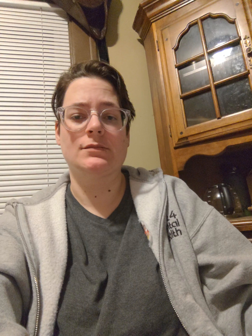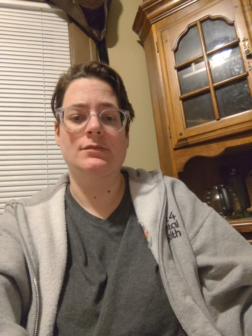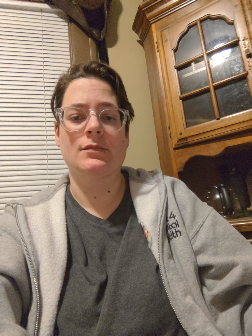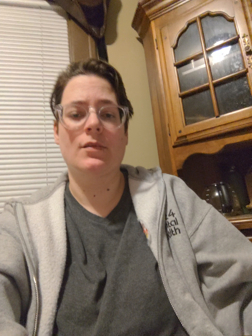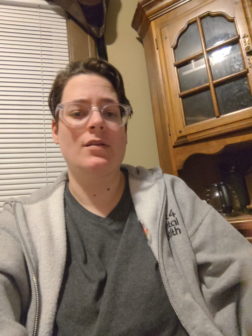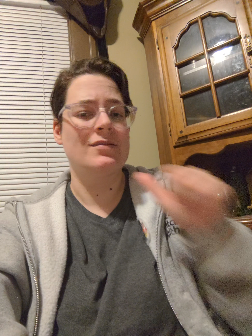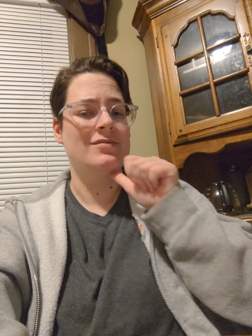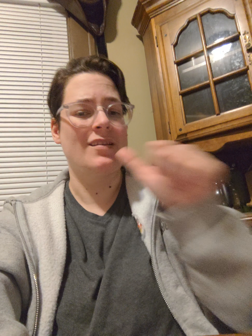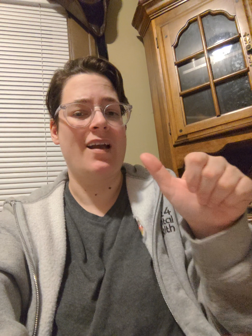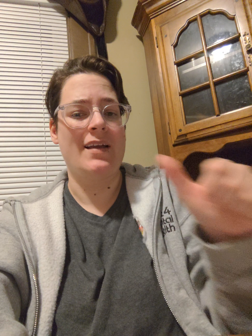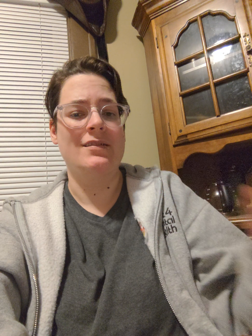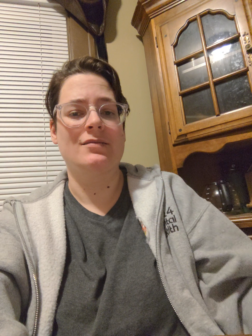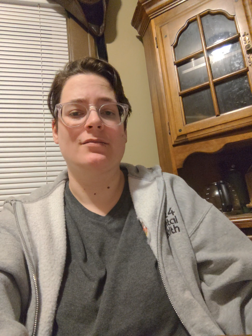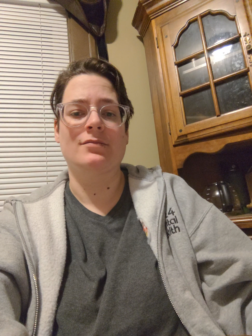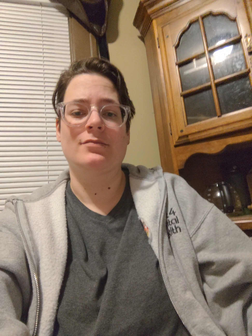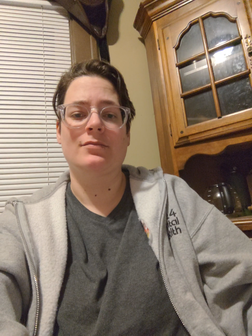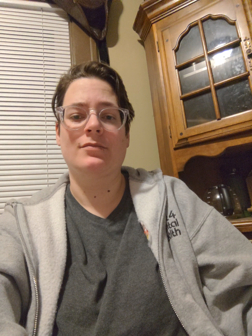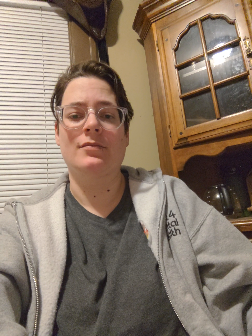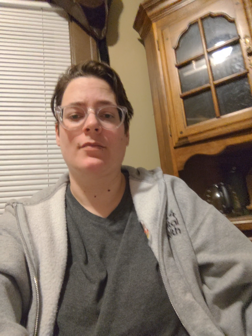not